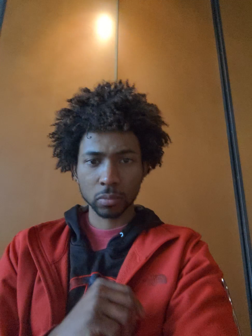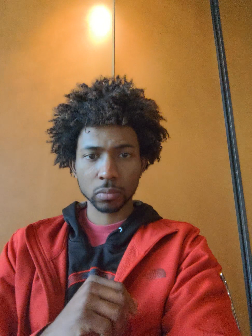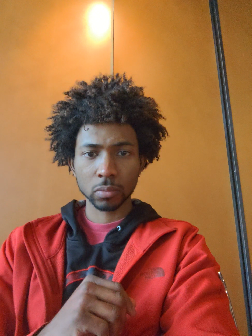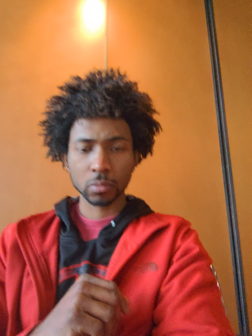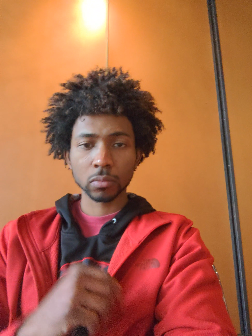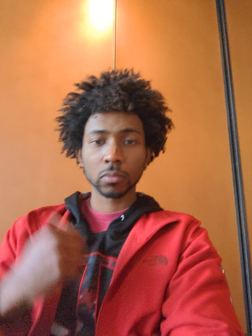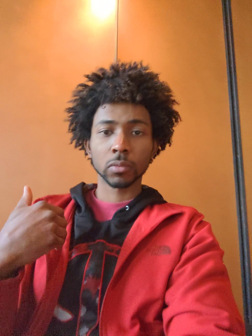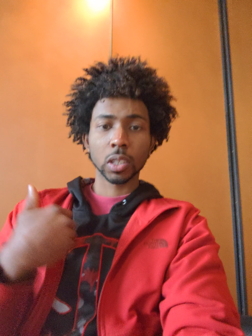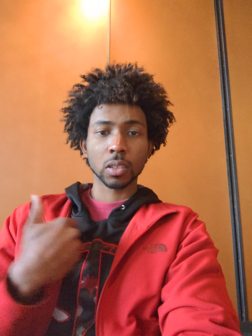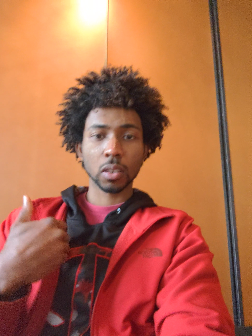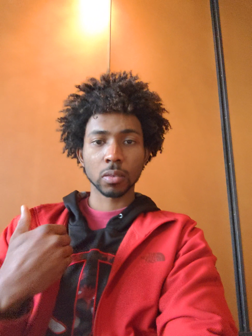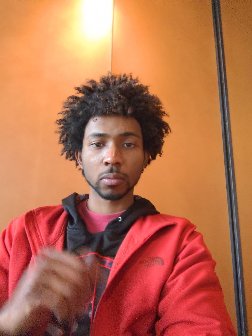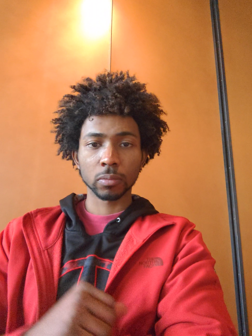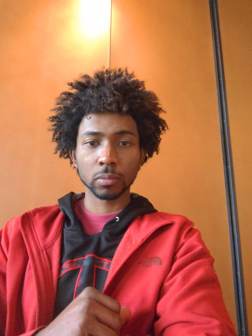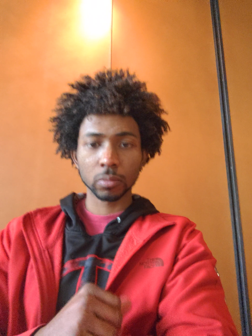animal